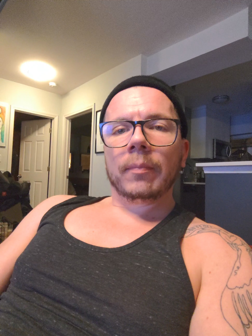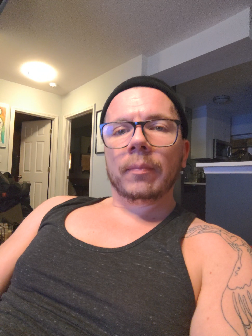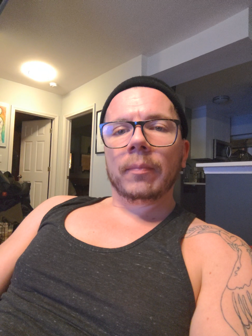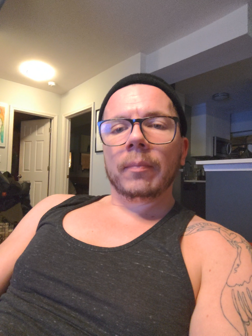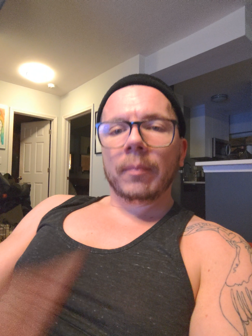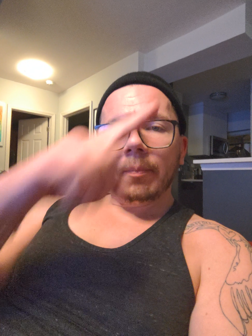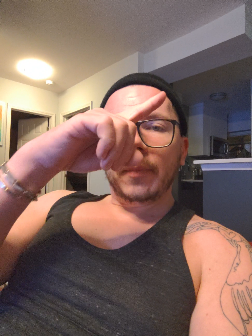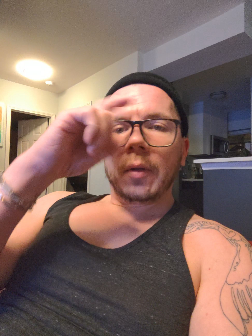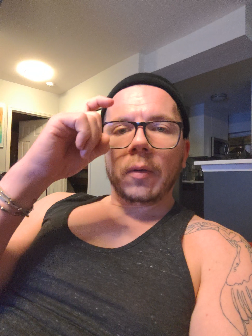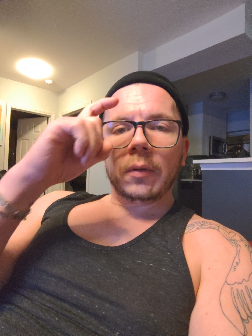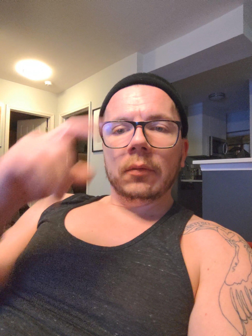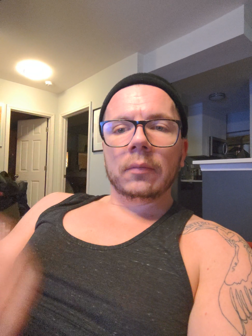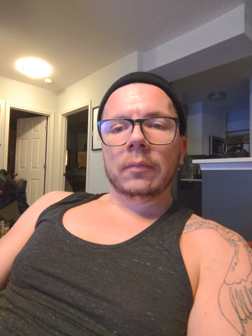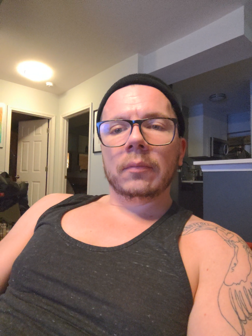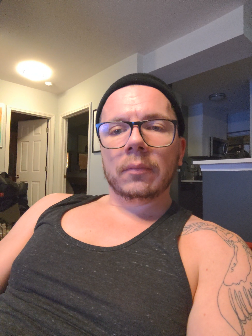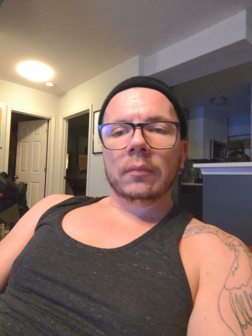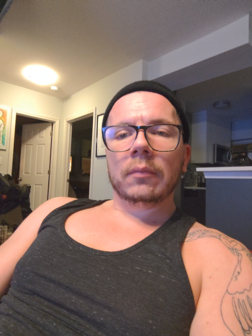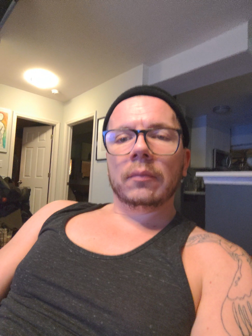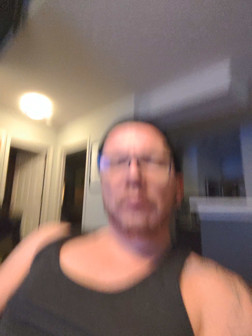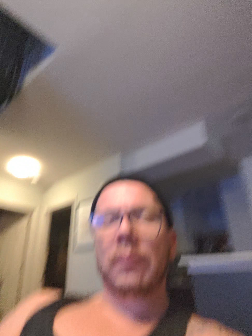because